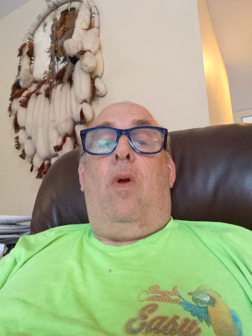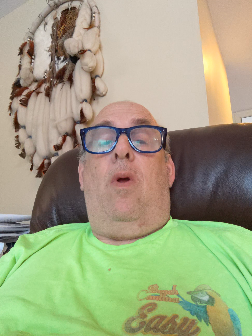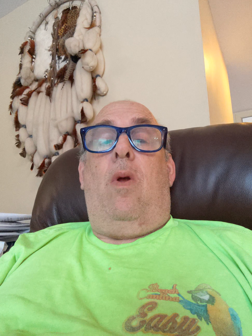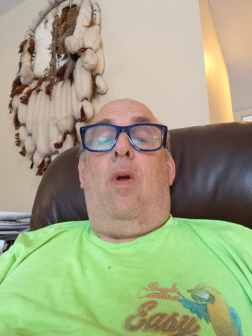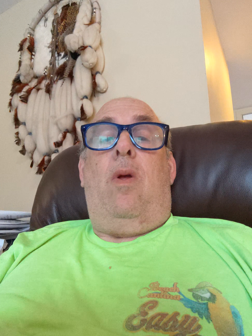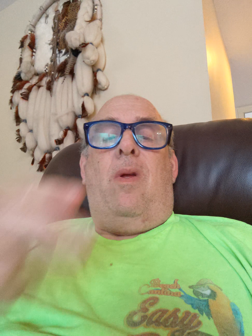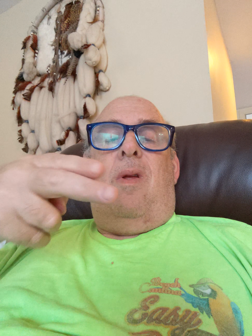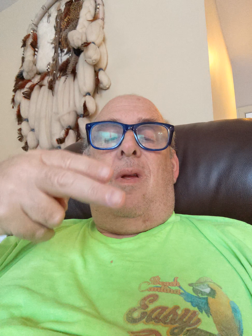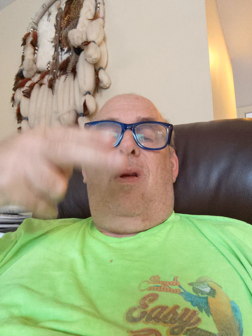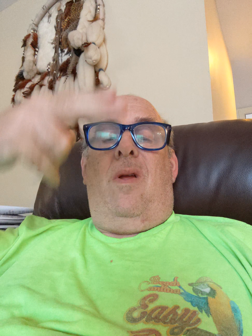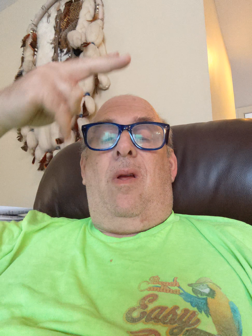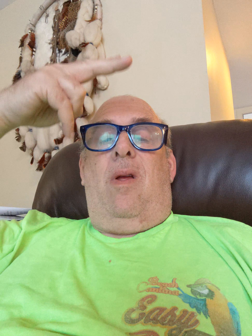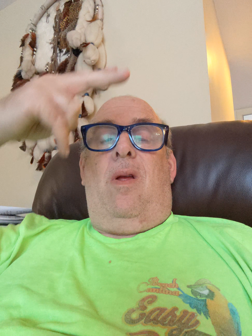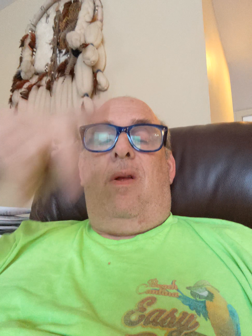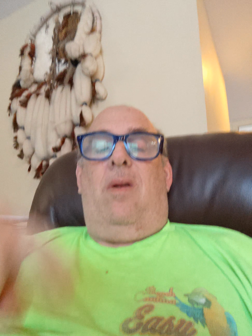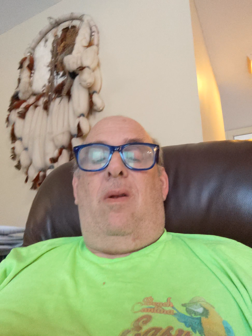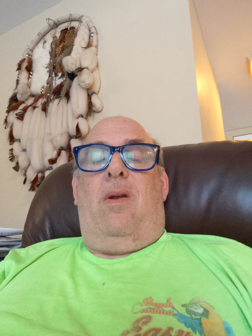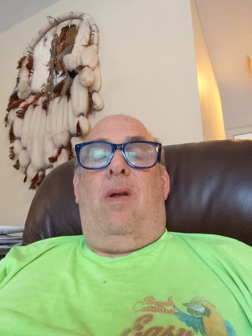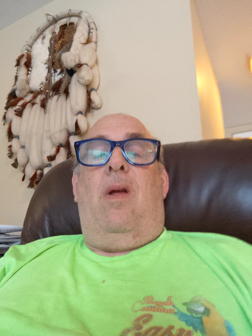high